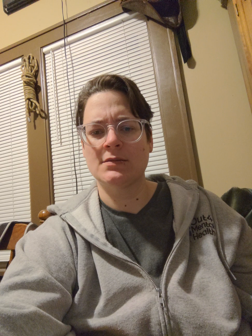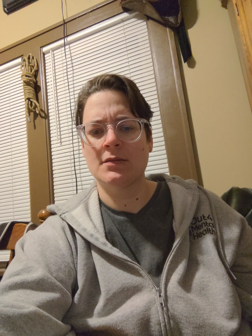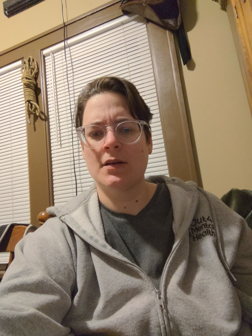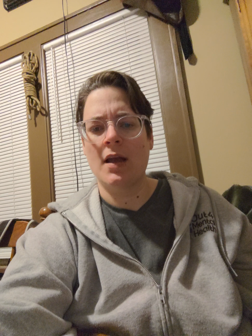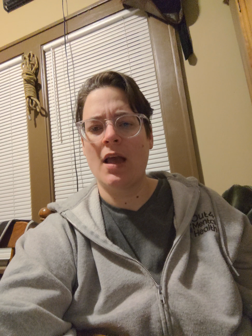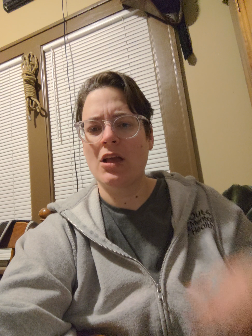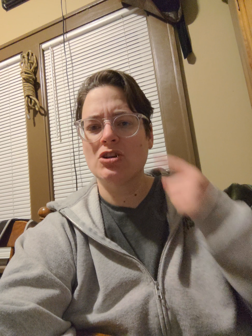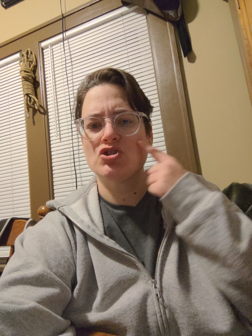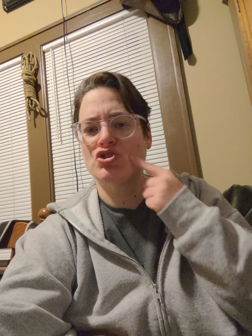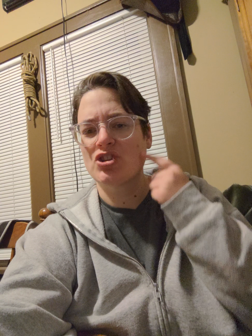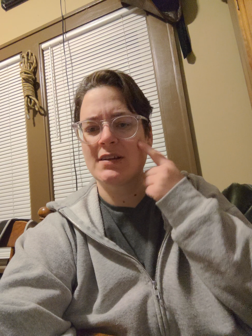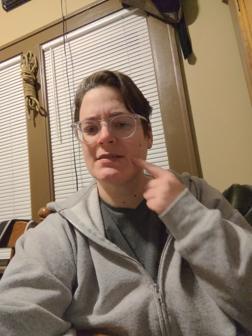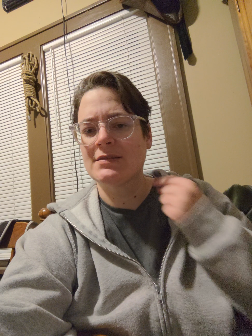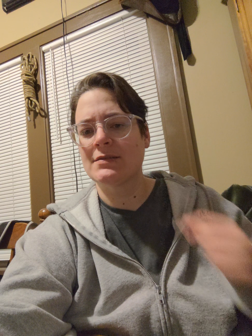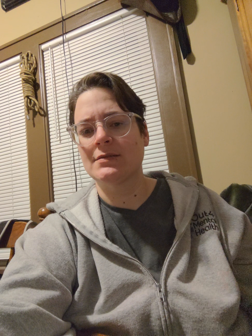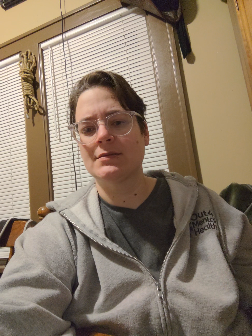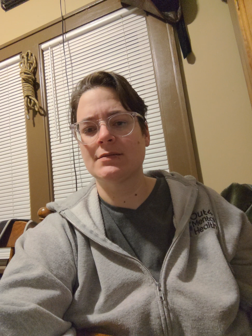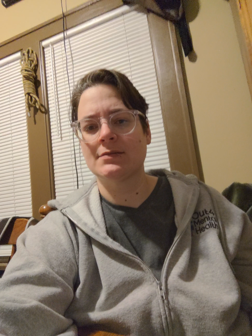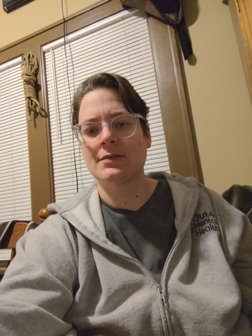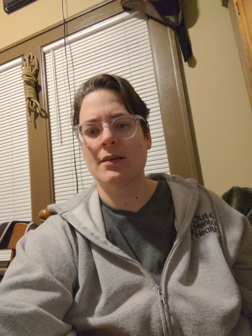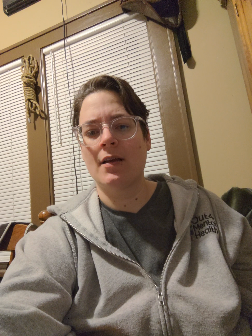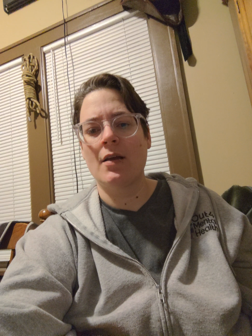cheek